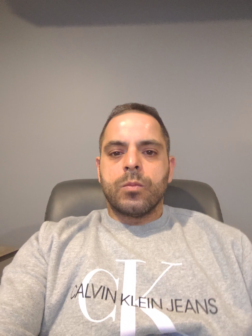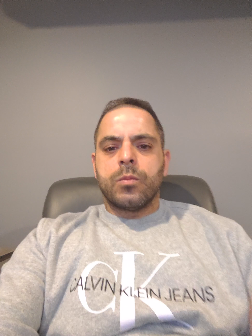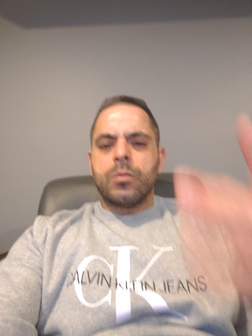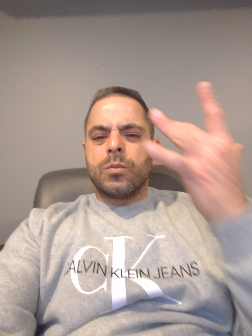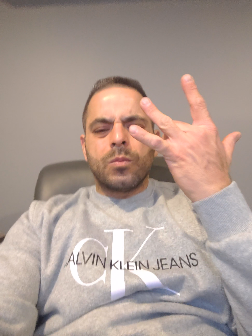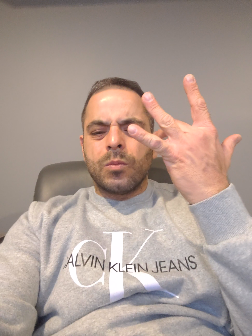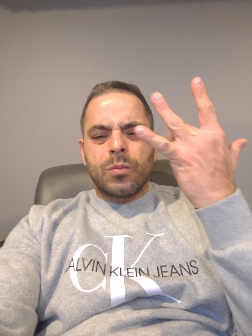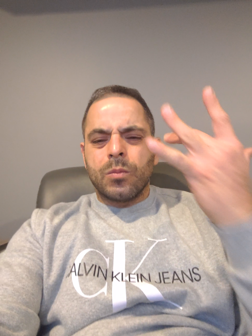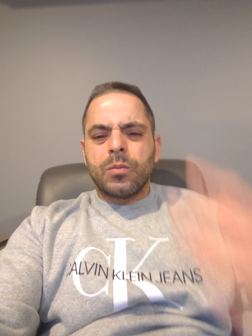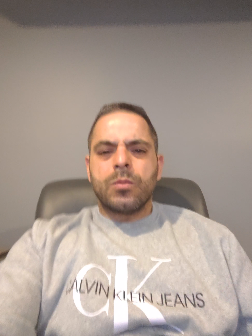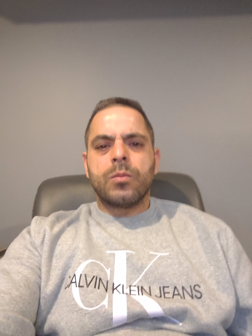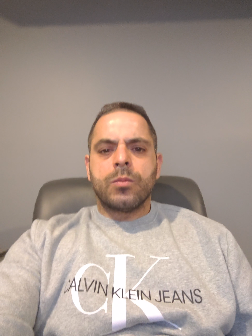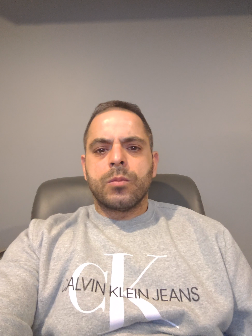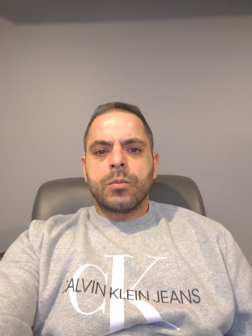why